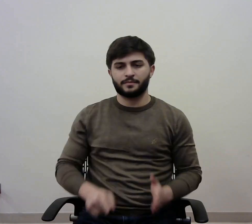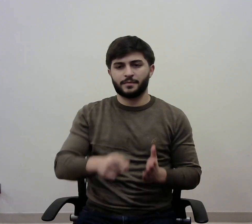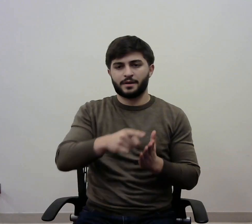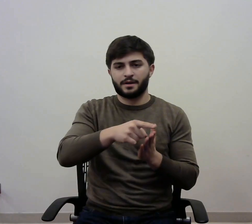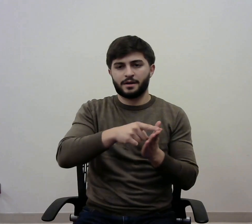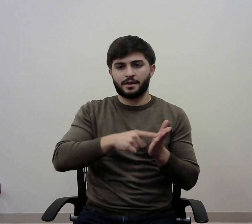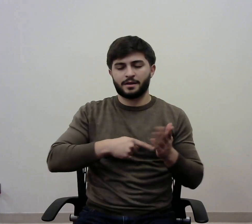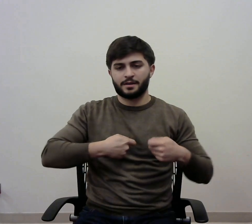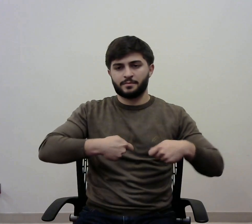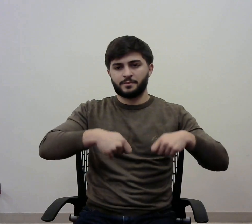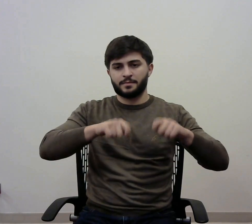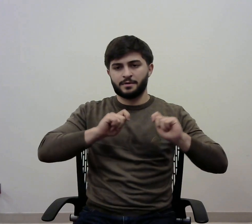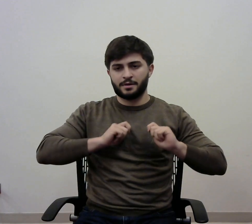etibarnamə